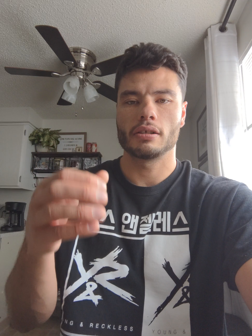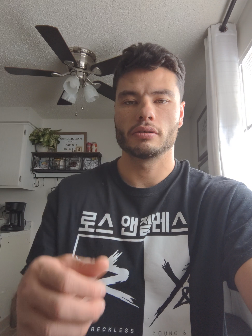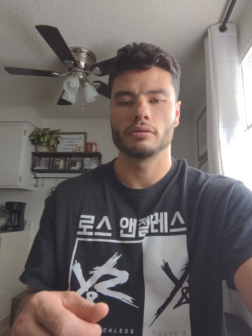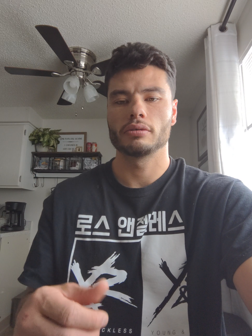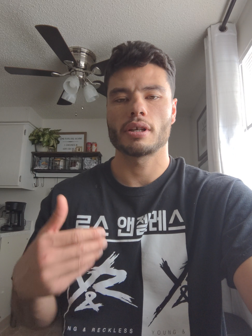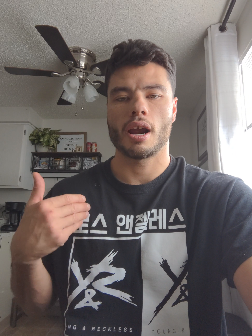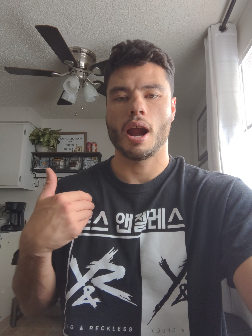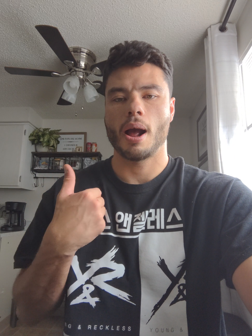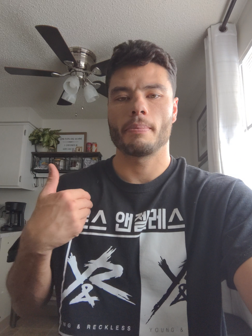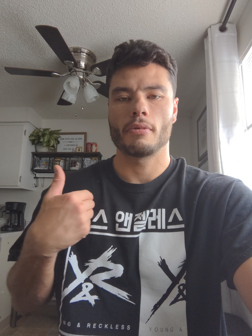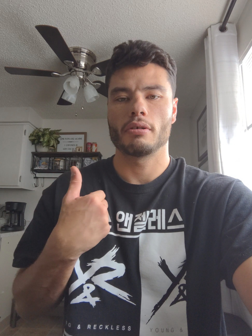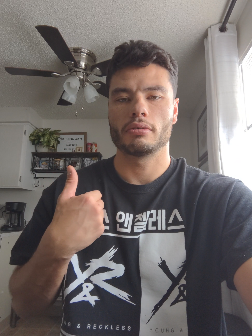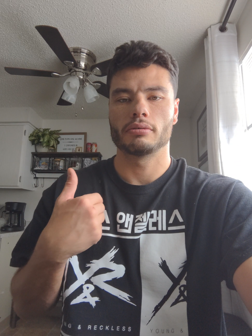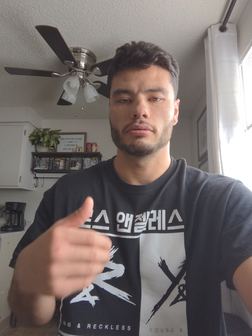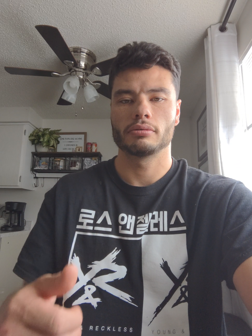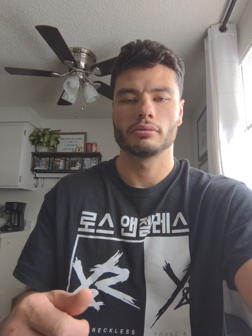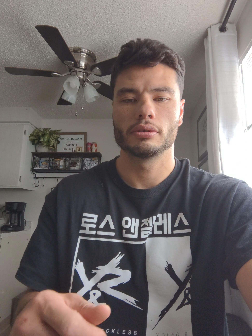animal